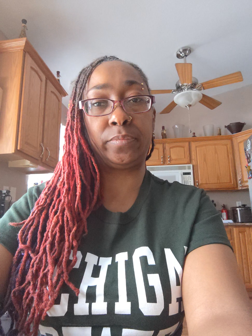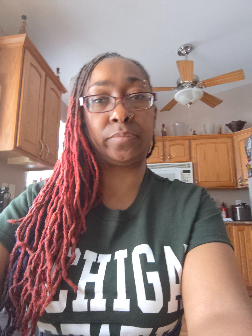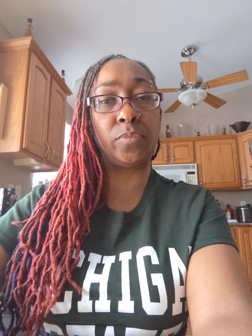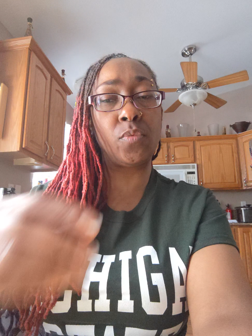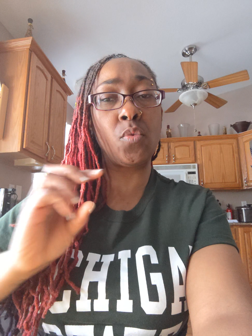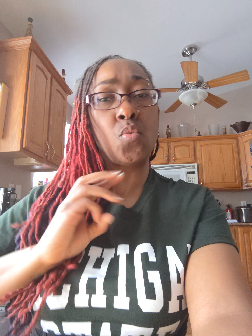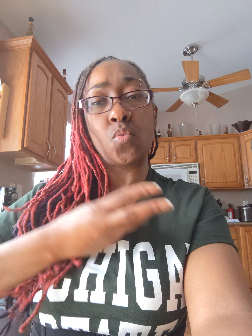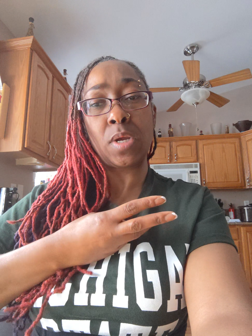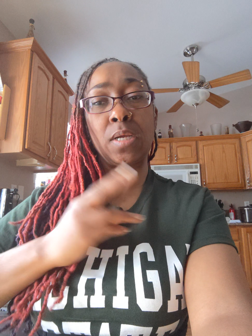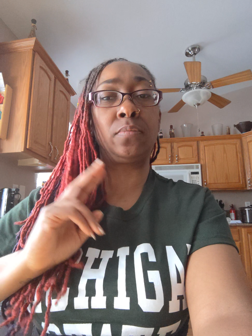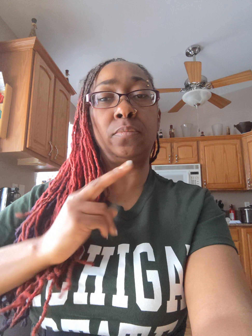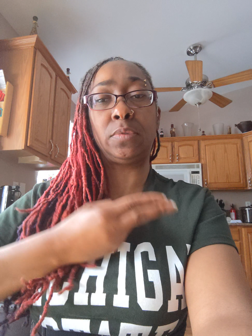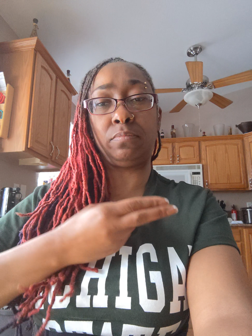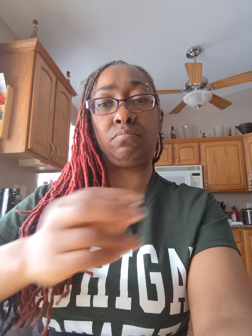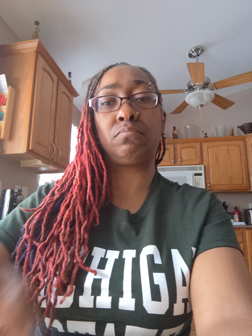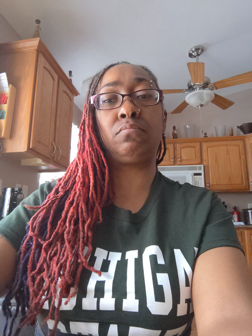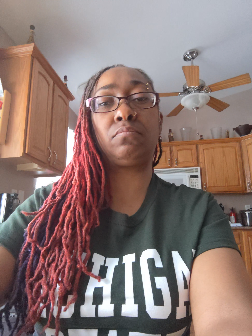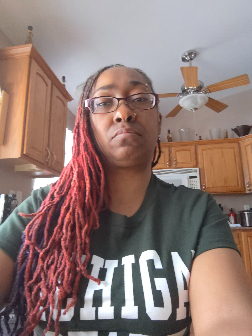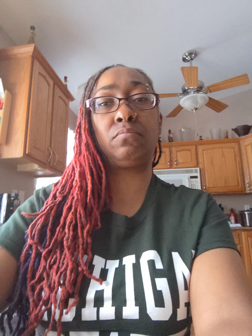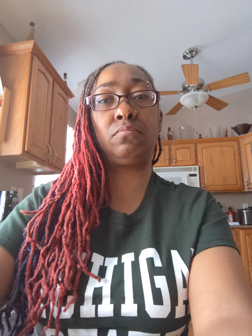we